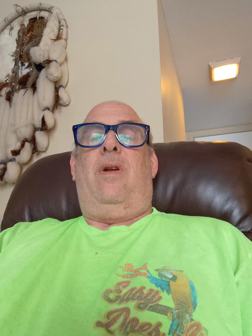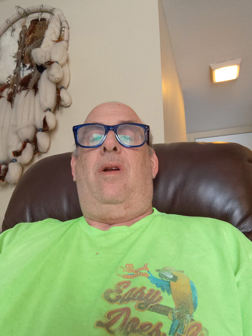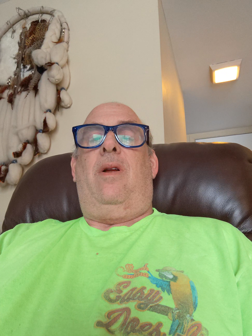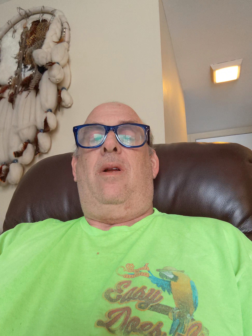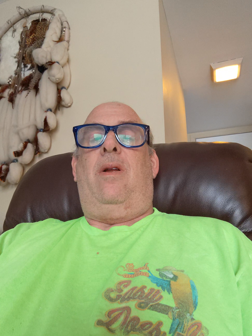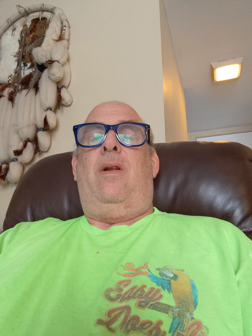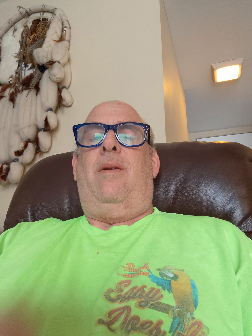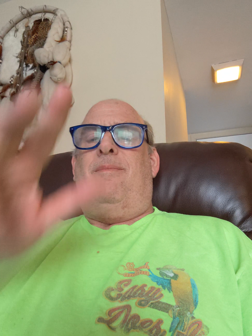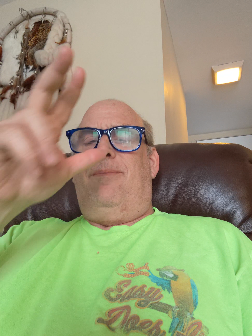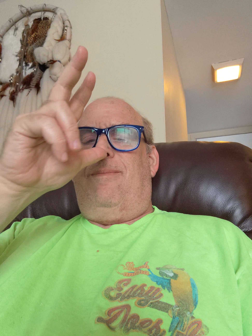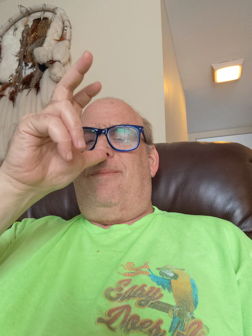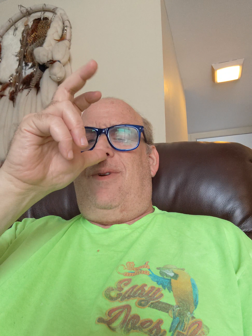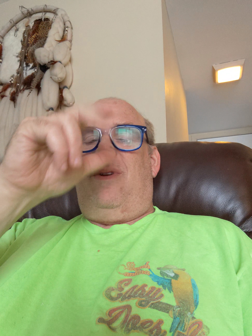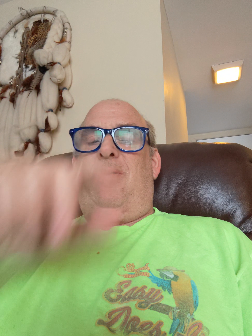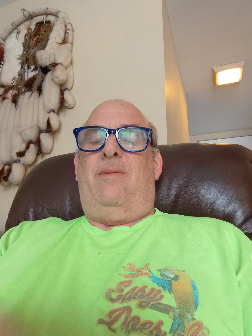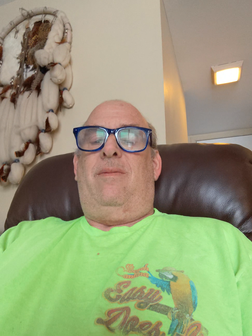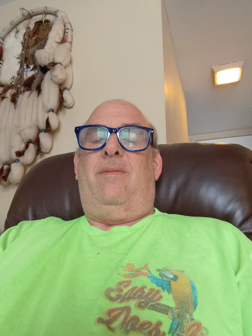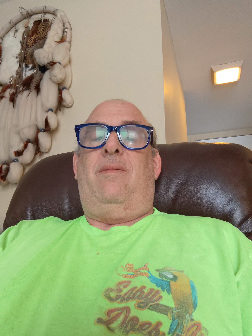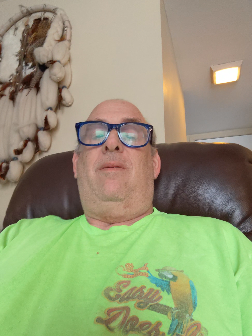bug